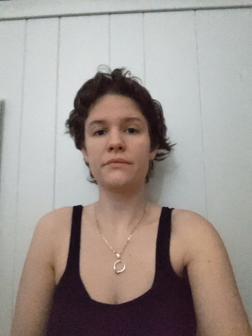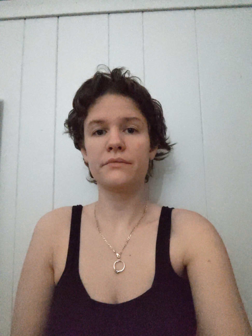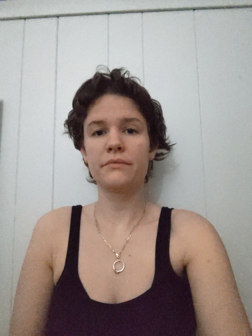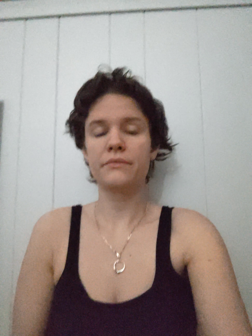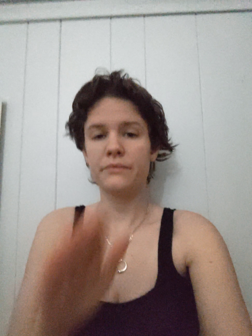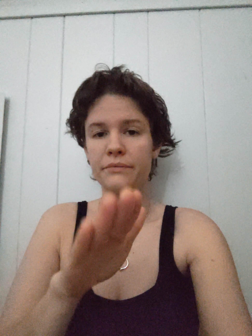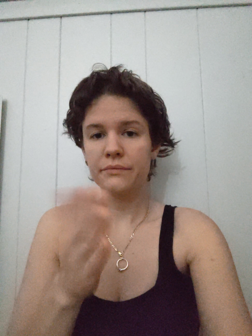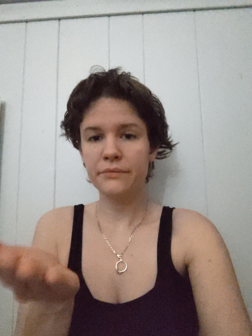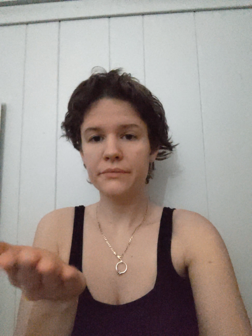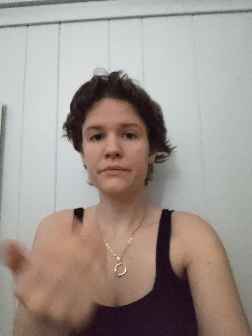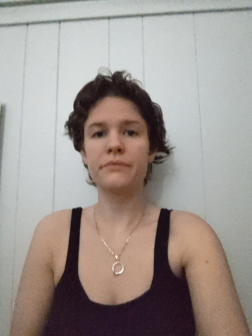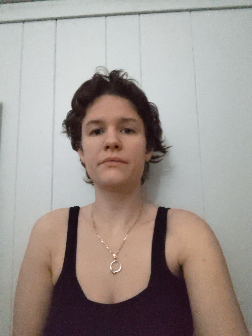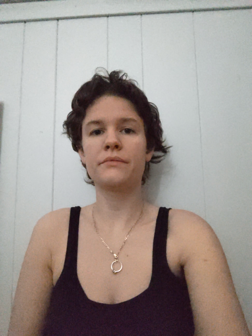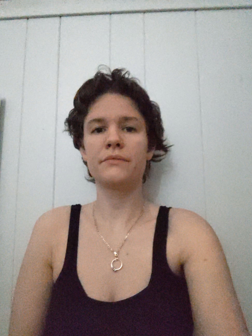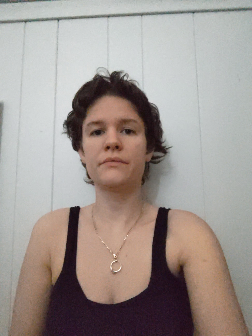book